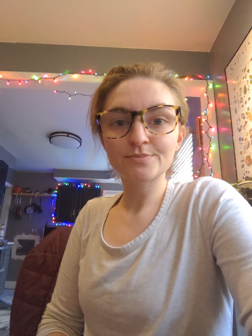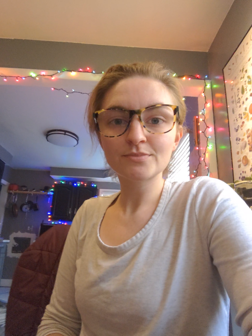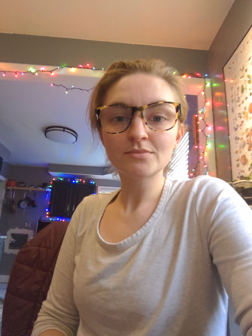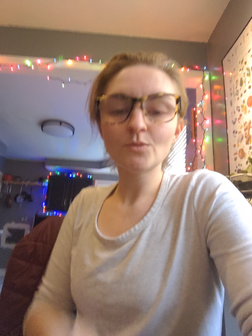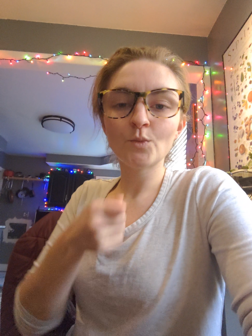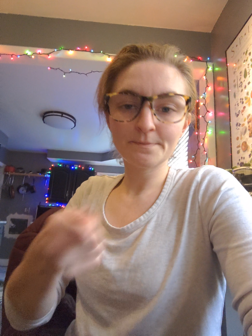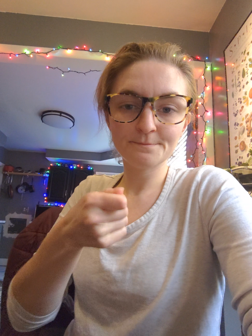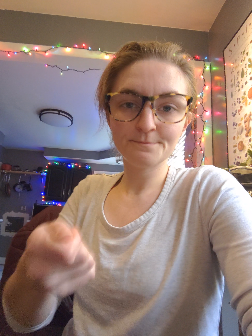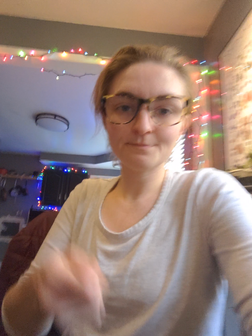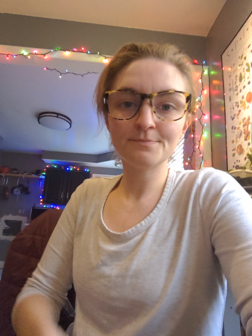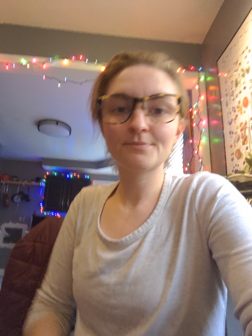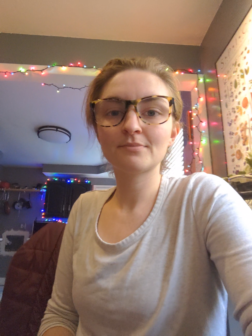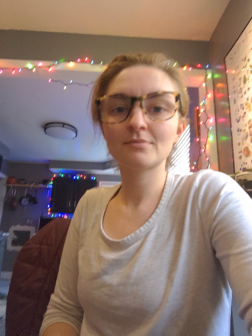vacuum